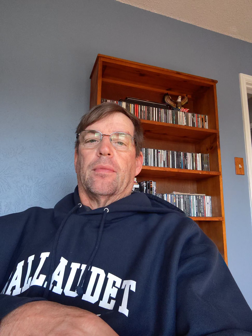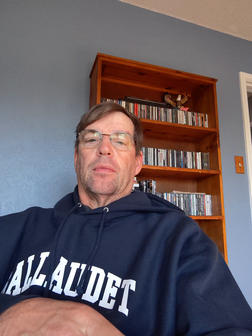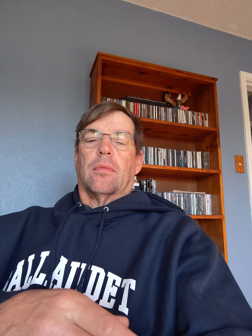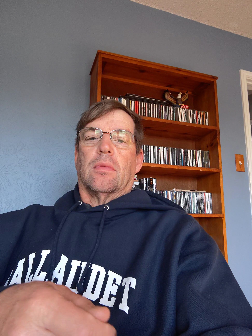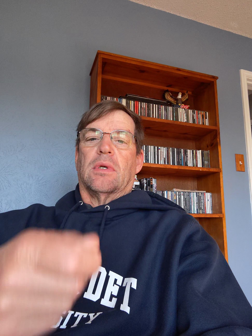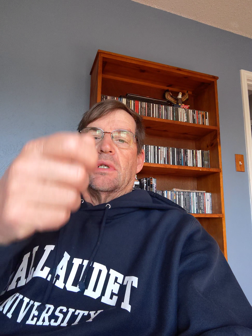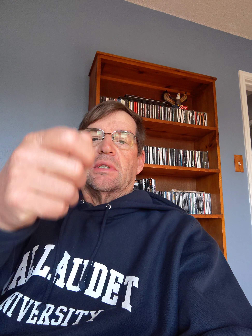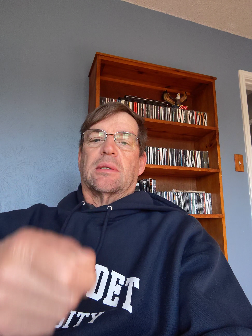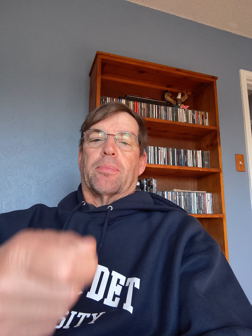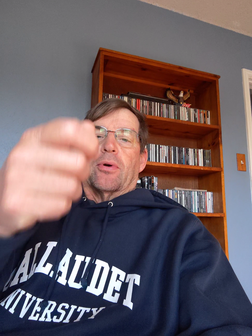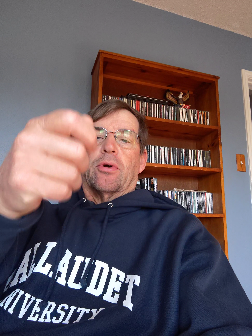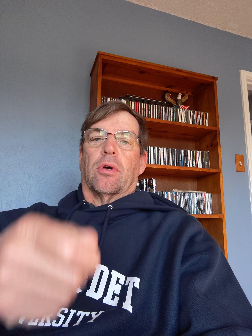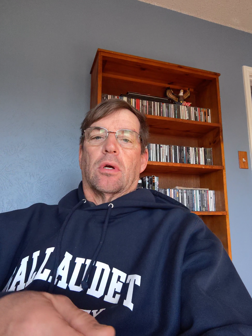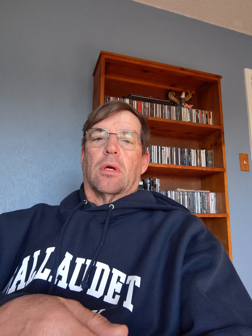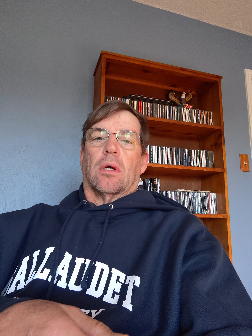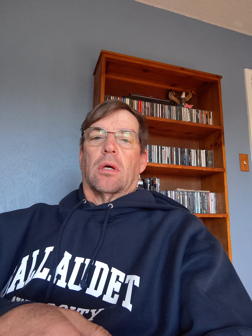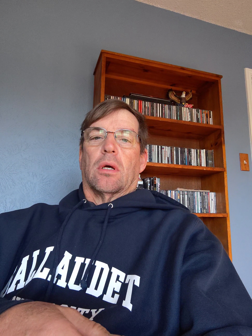zipper